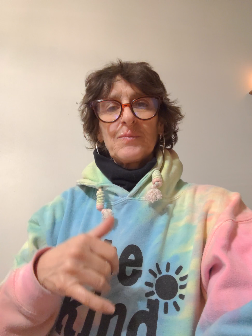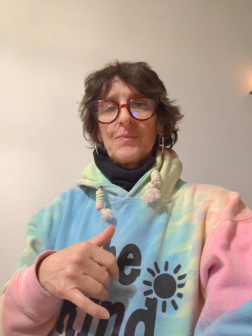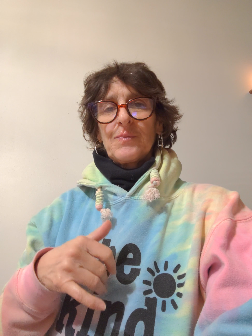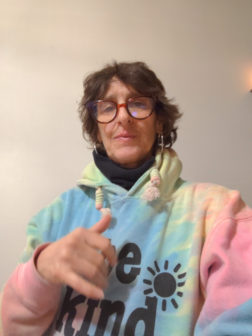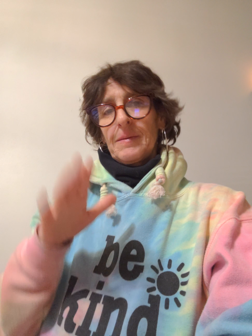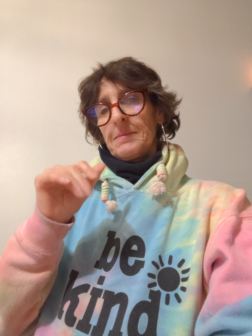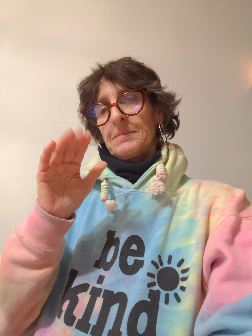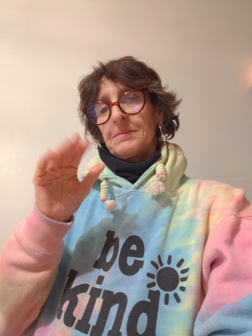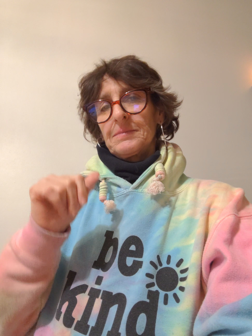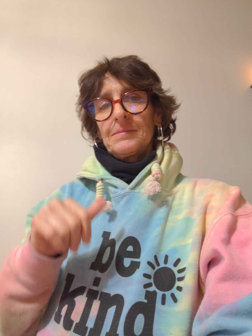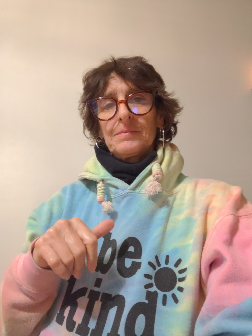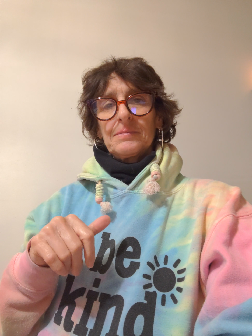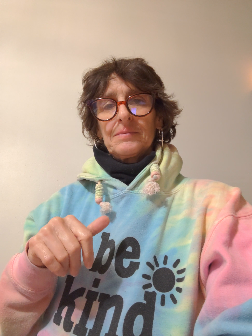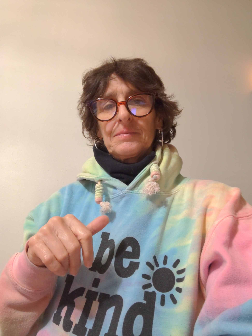bye